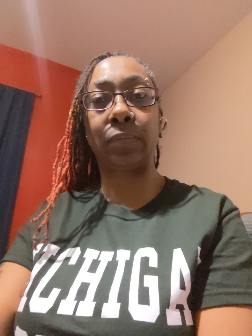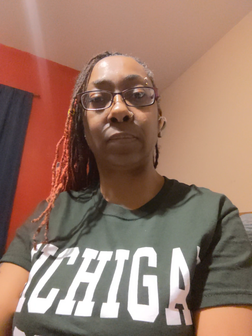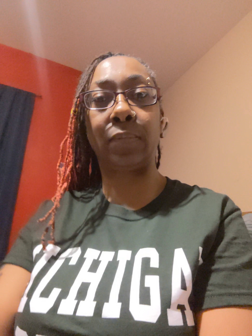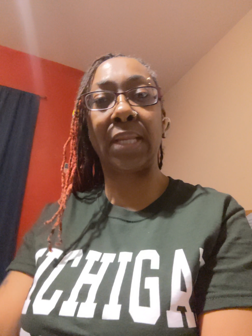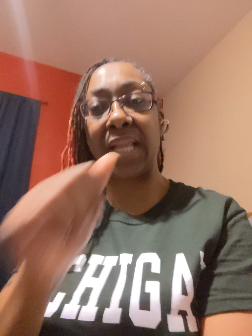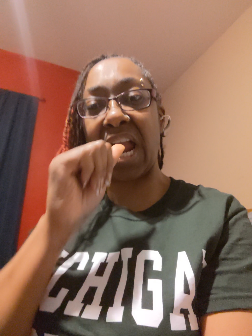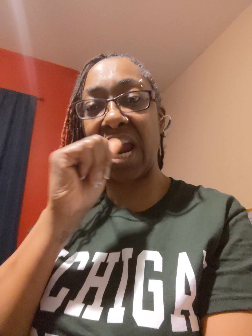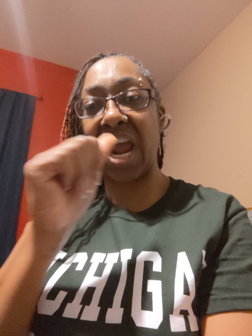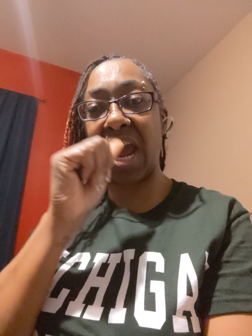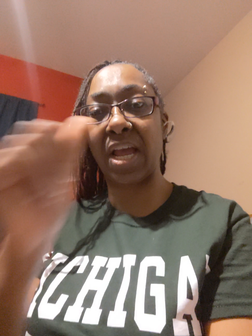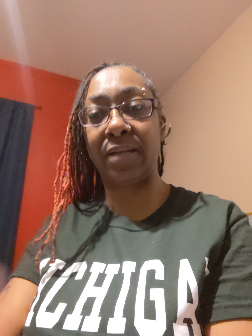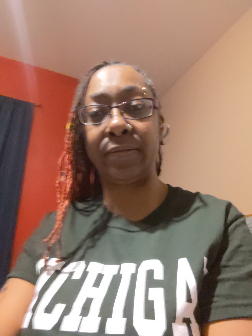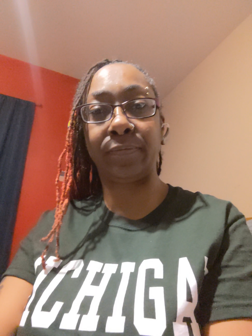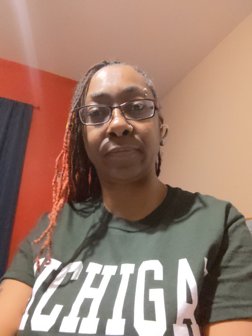nuts